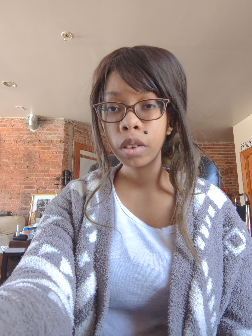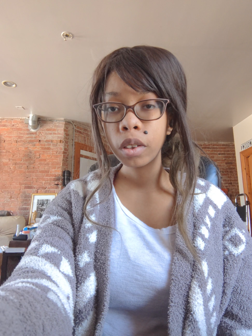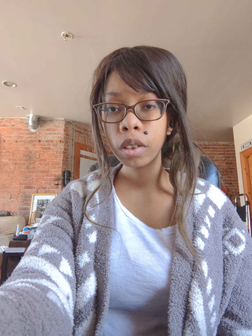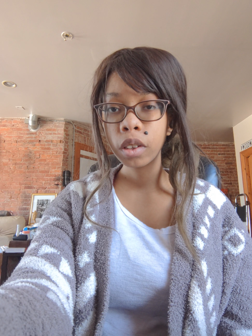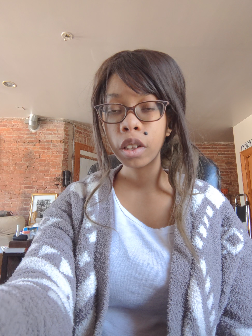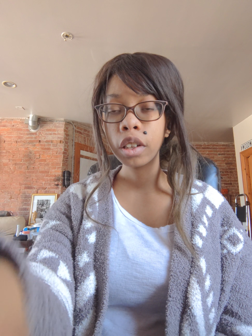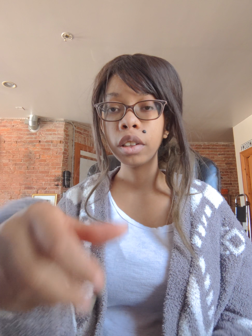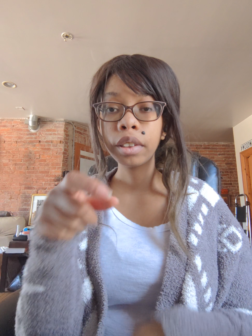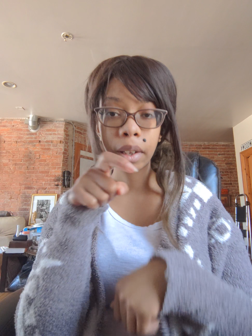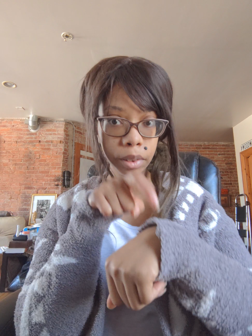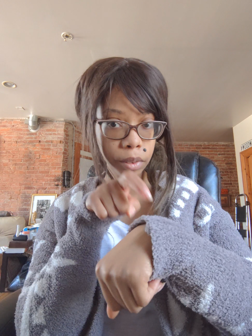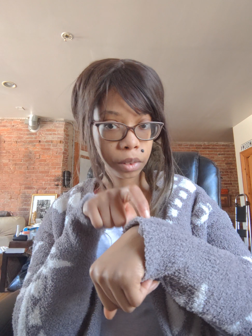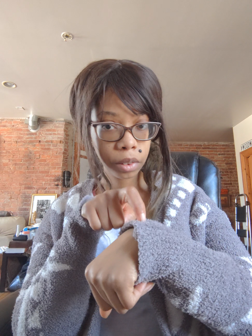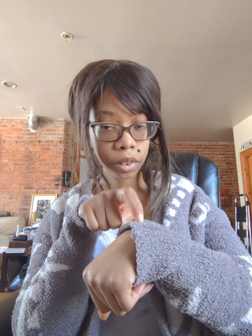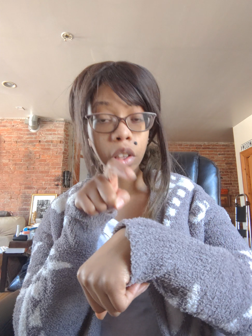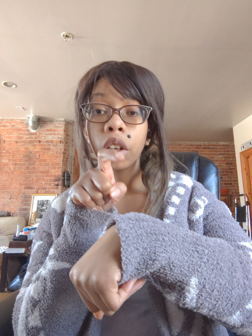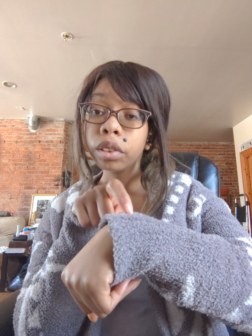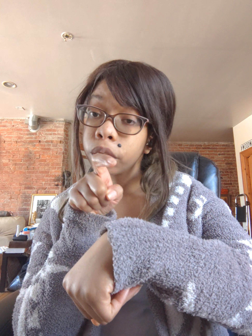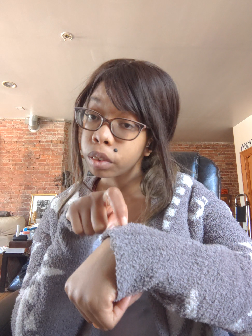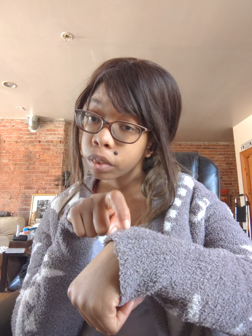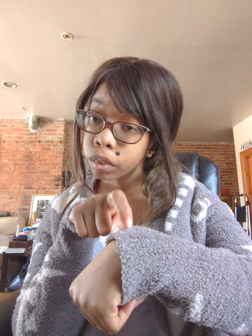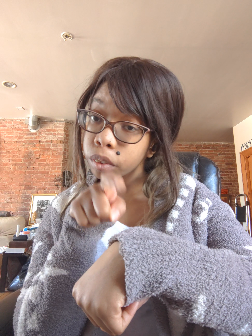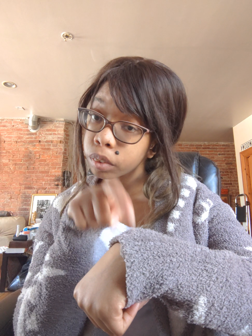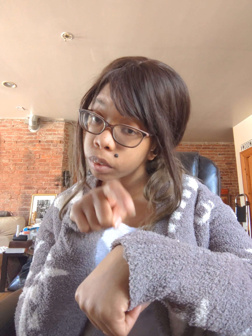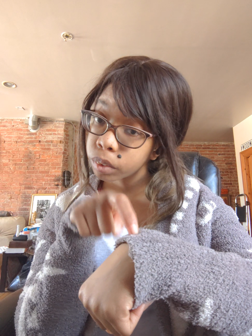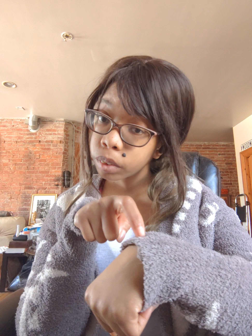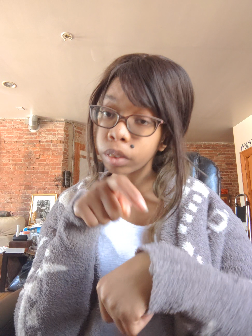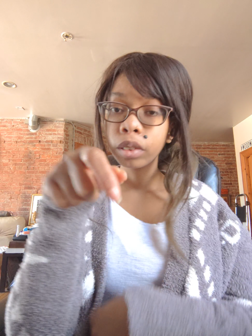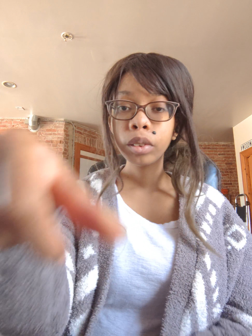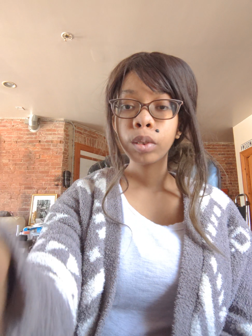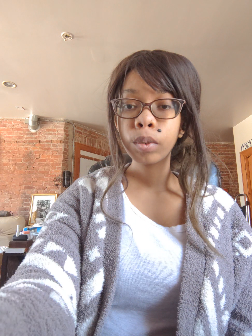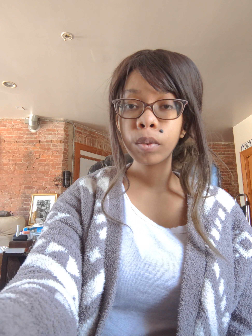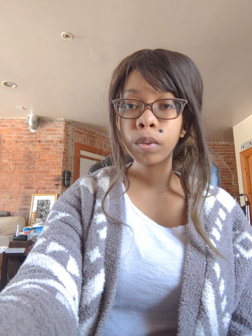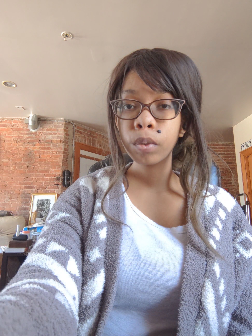time